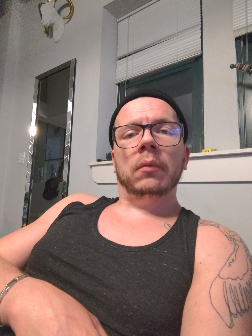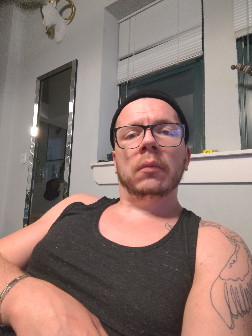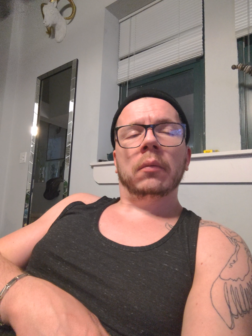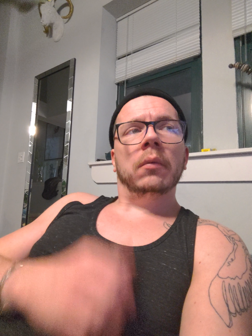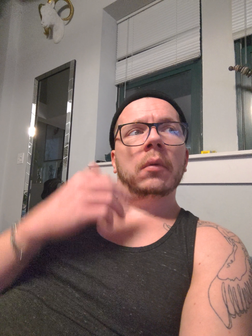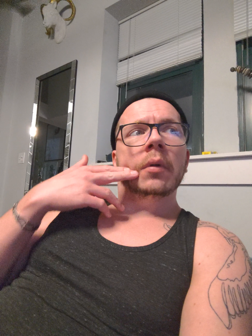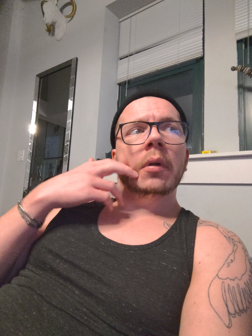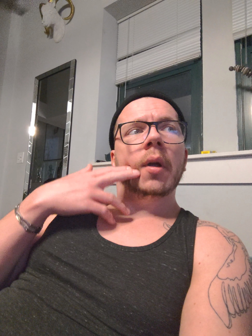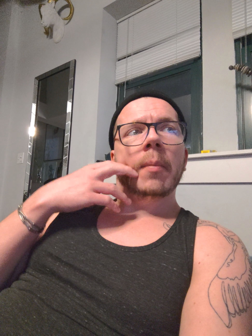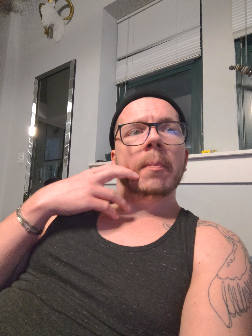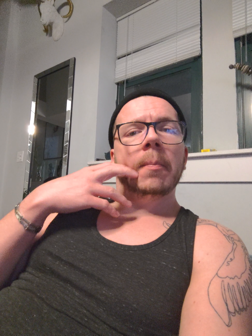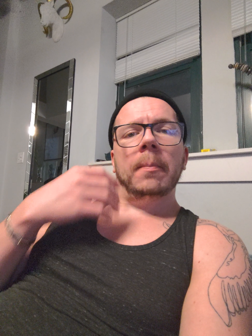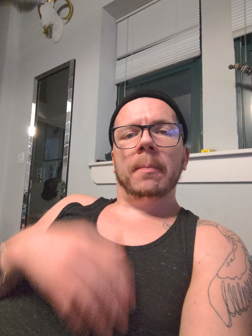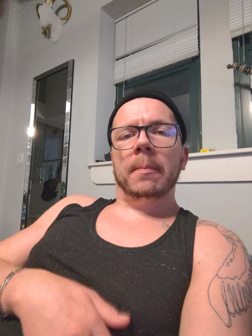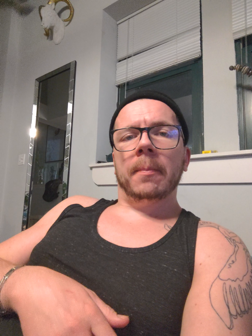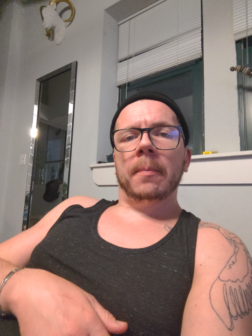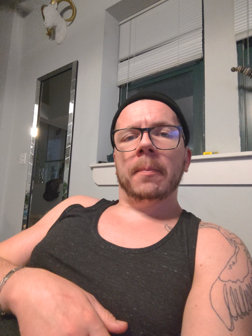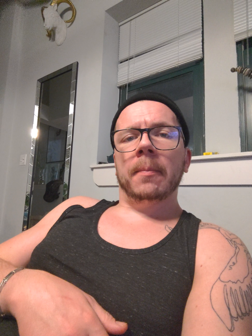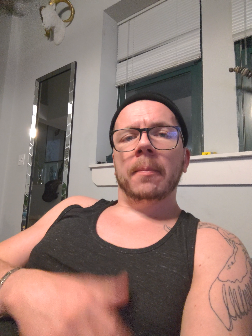gum